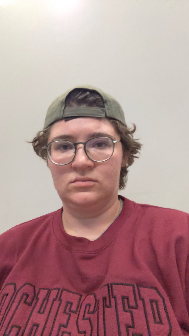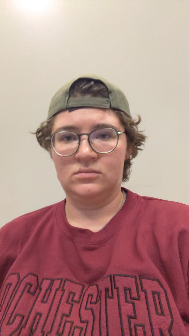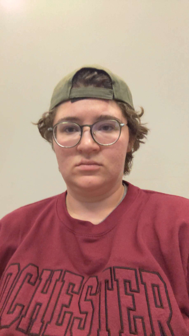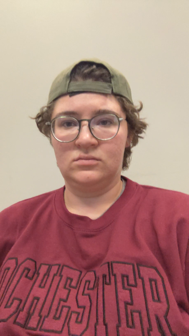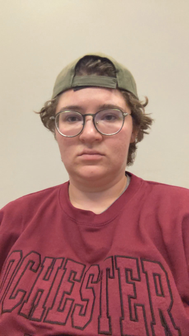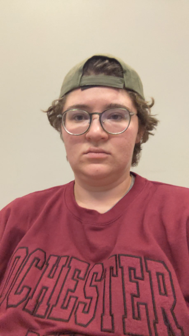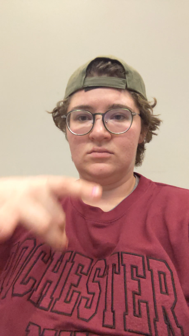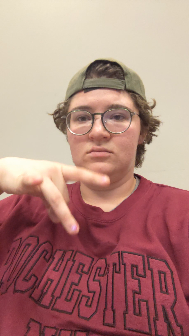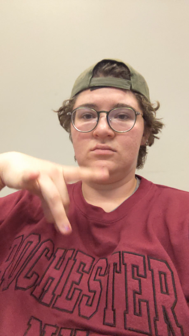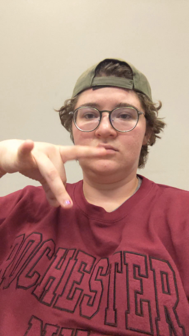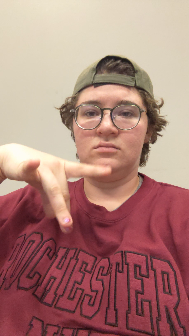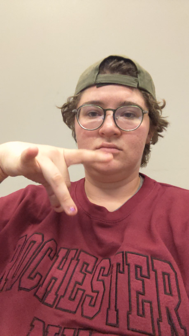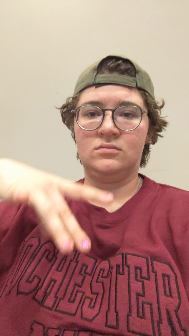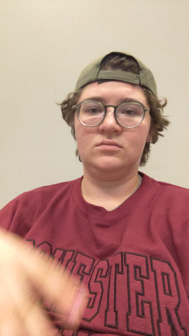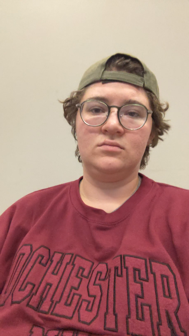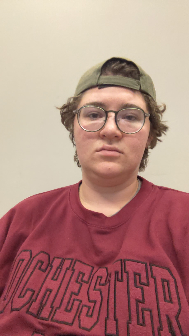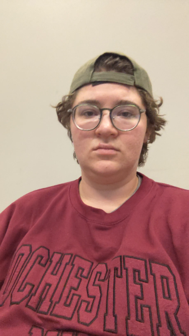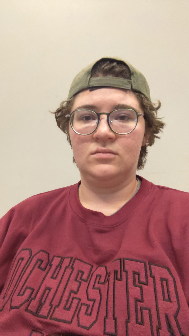pumpkin